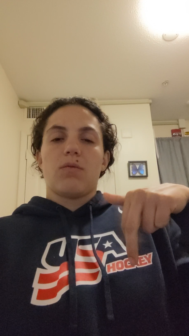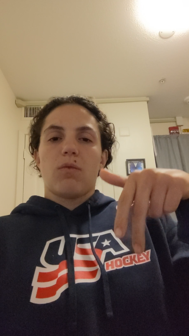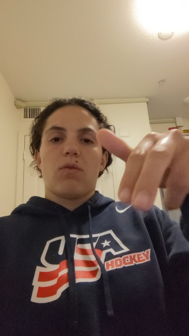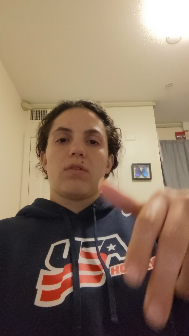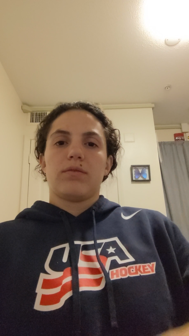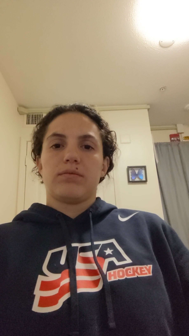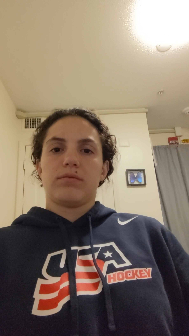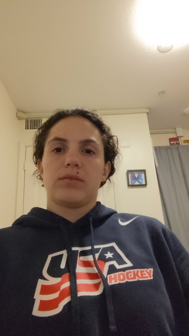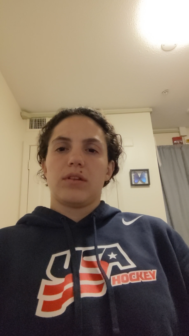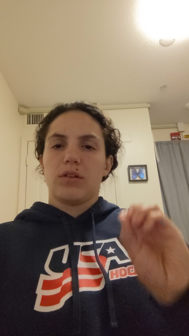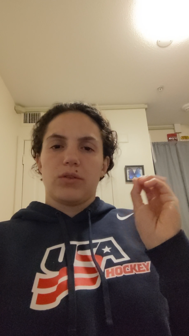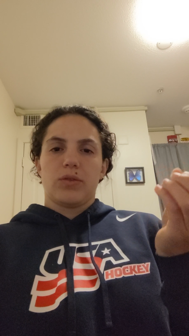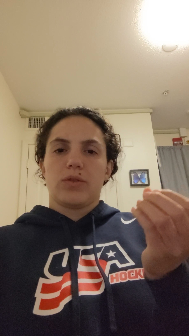none